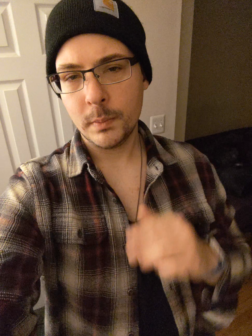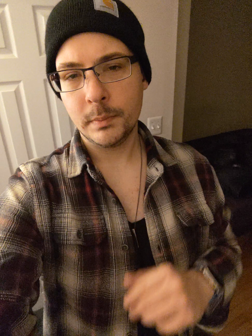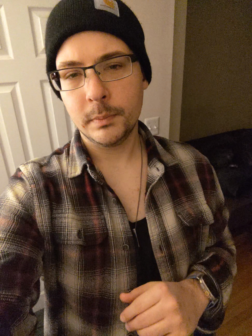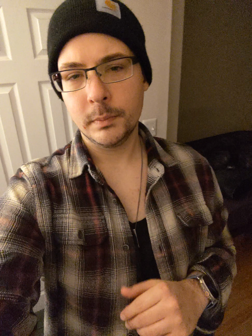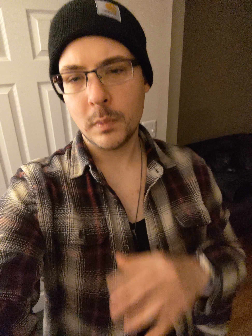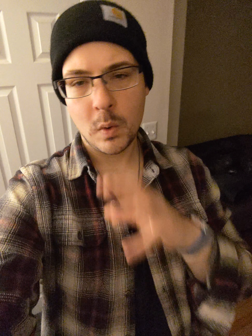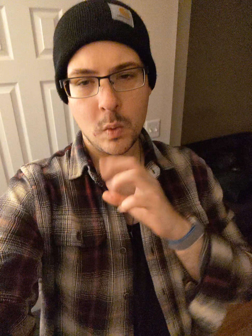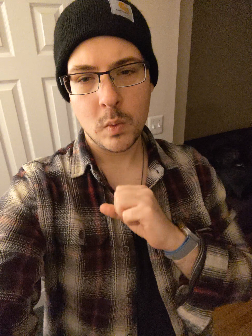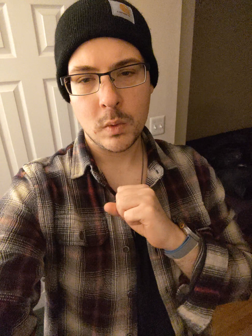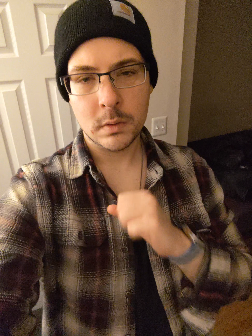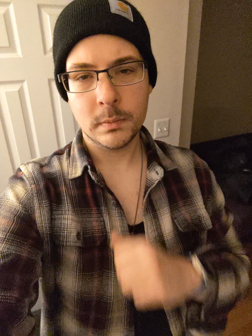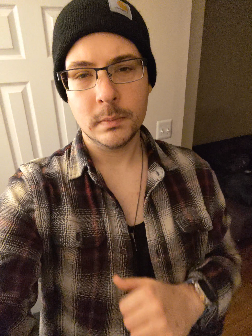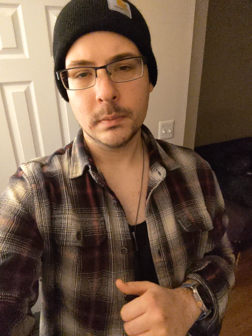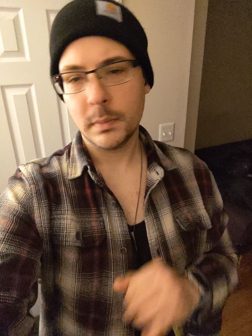old